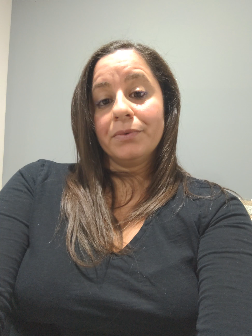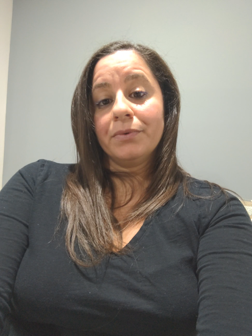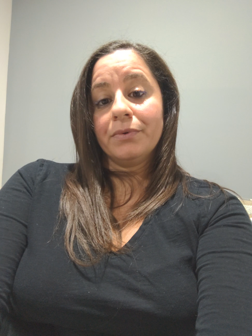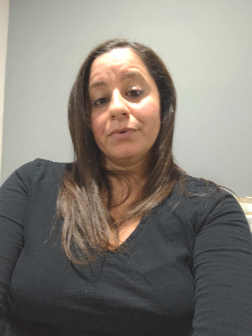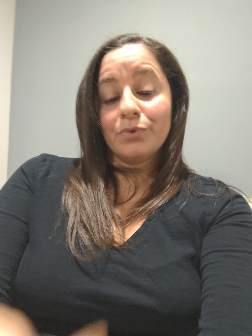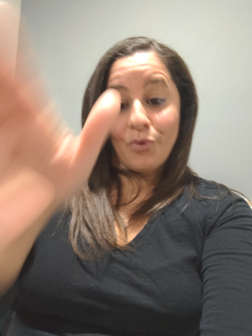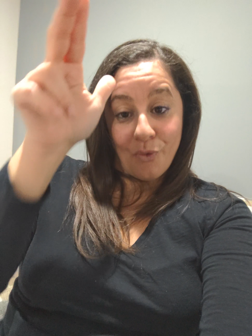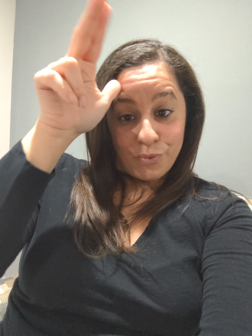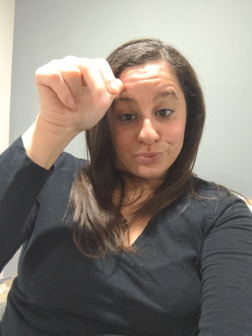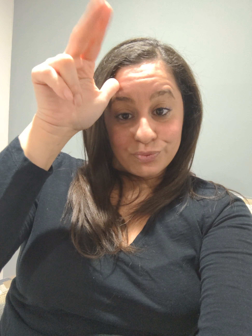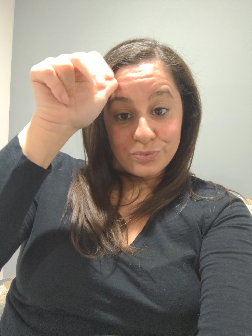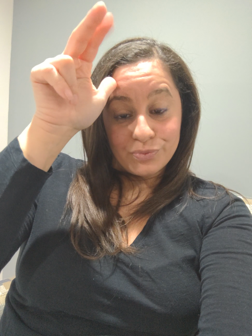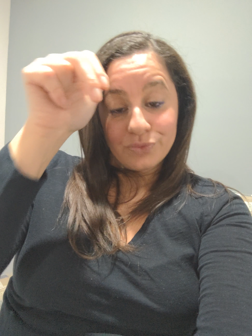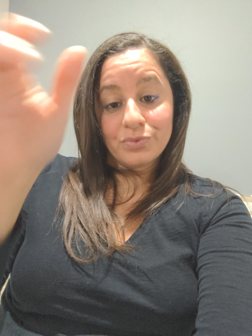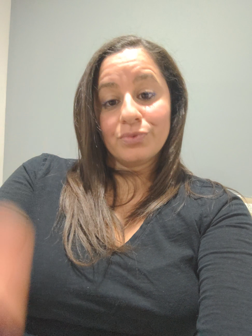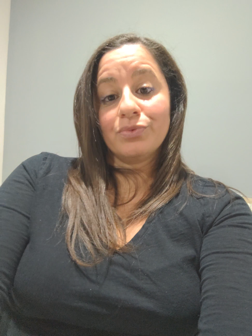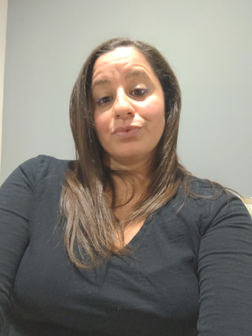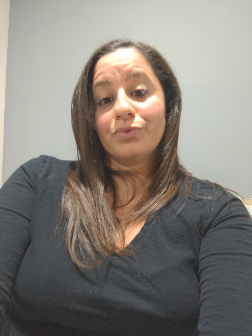donkey